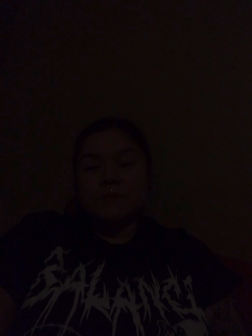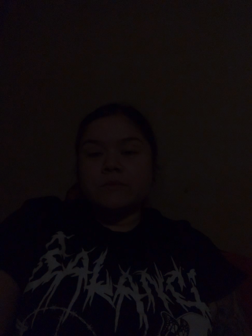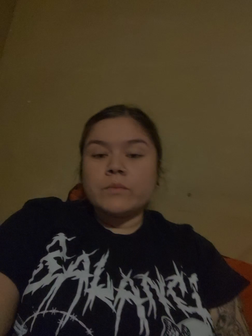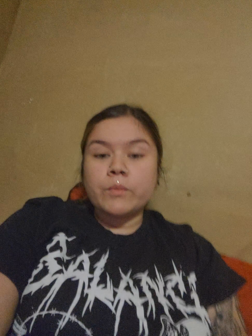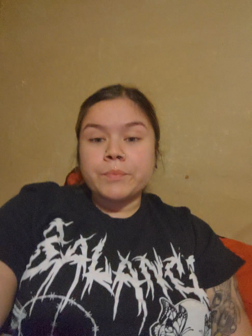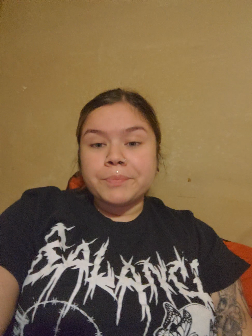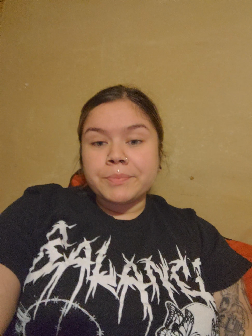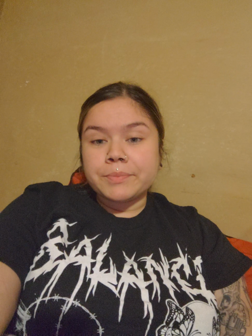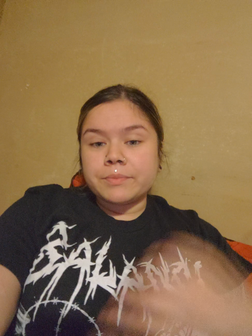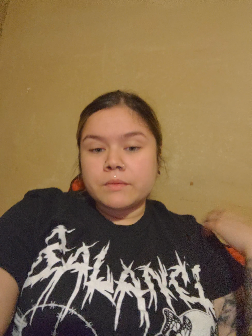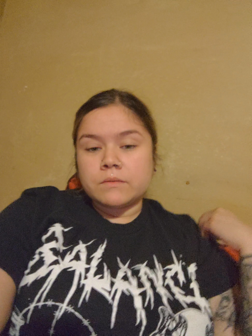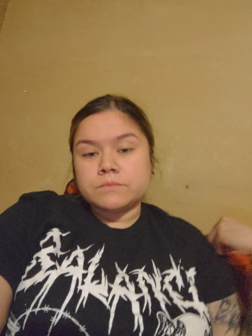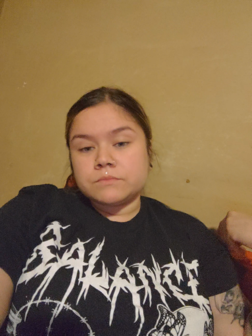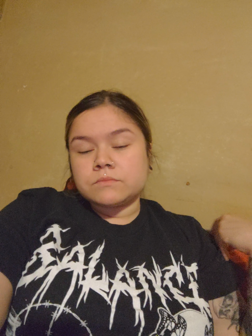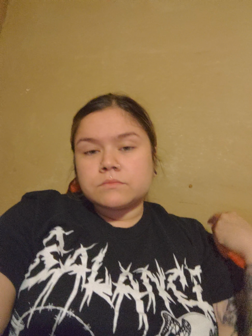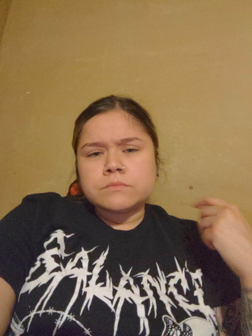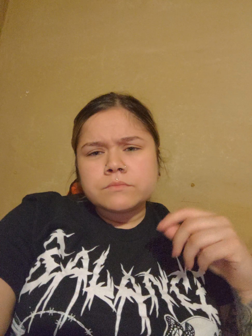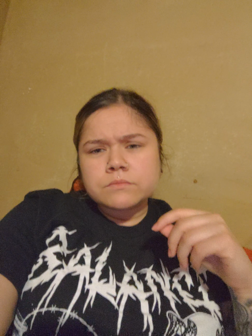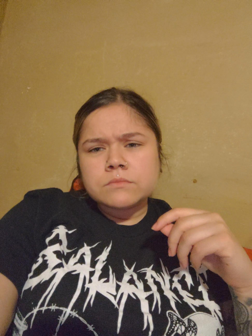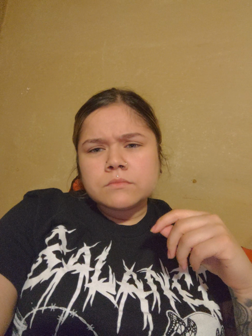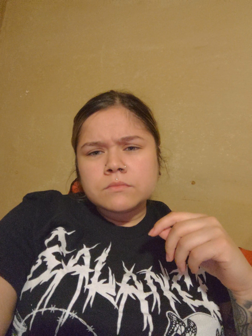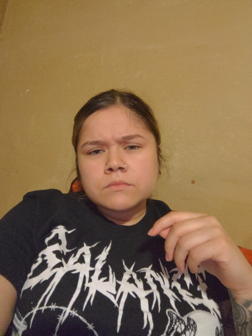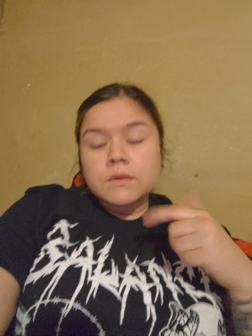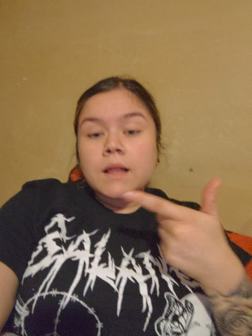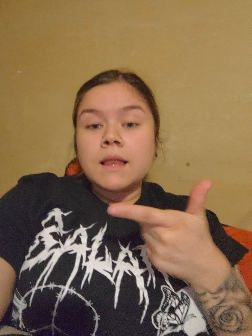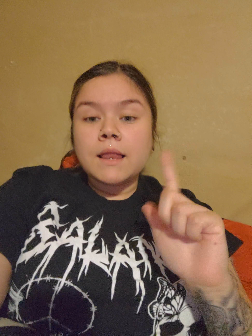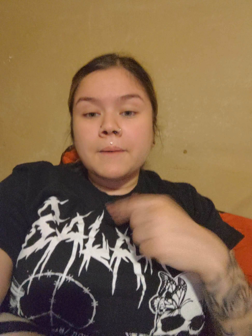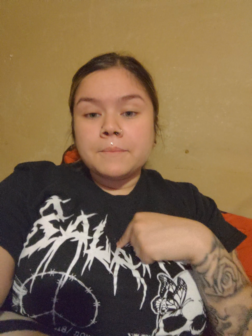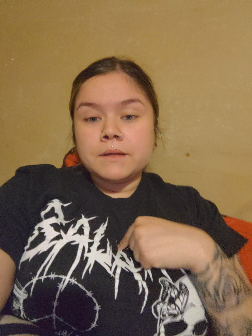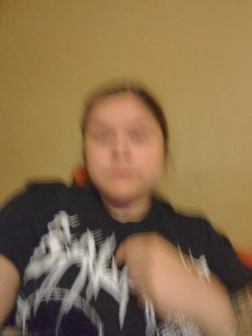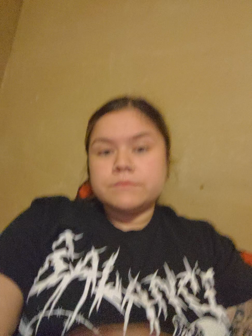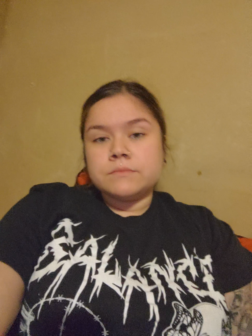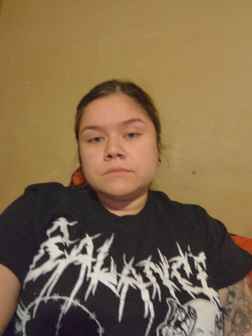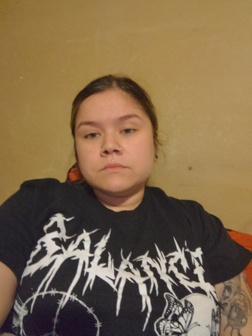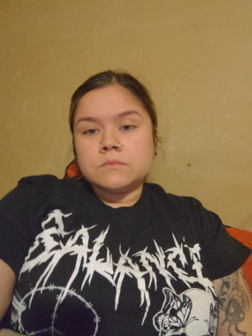let me